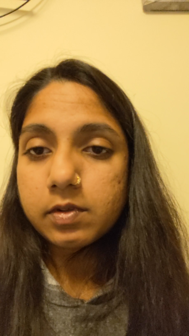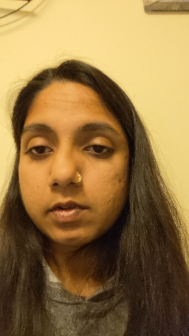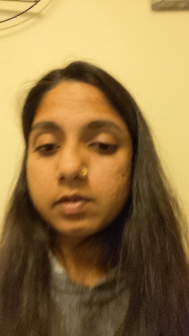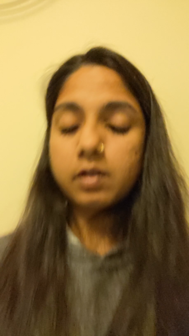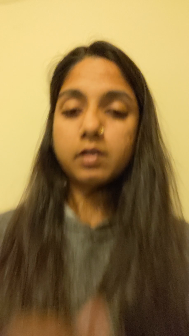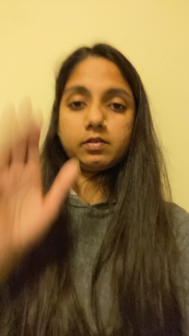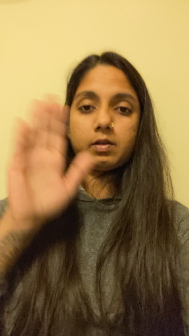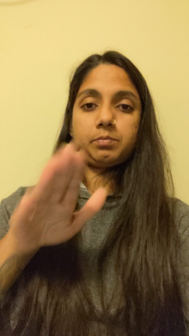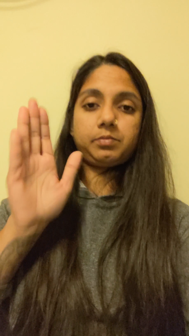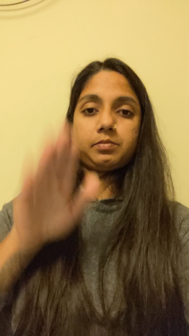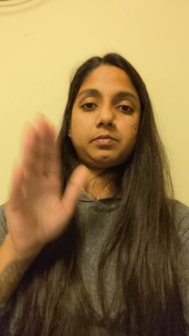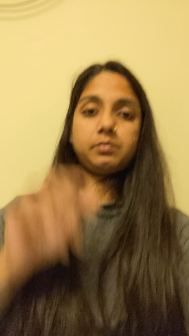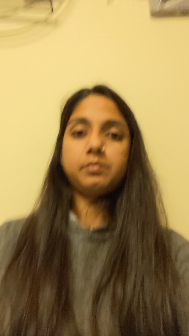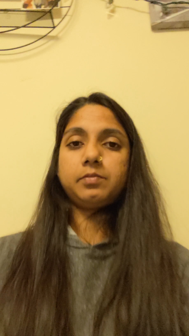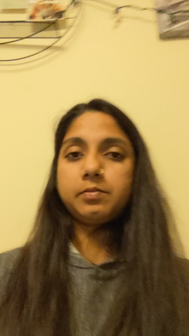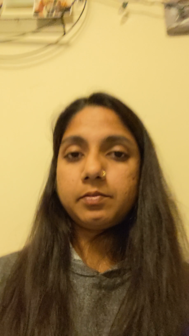clap